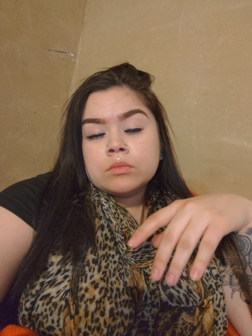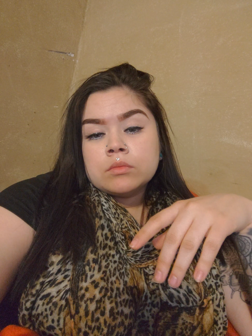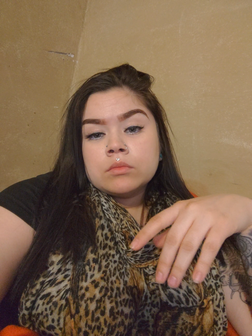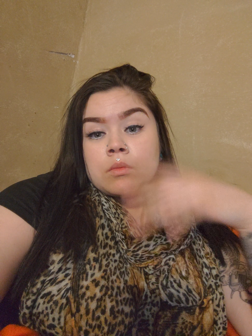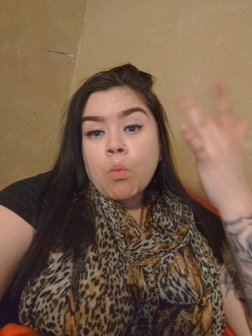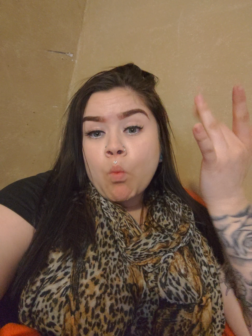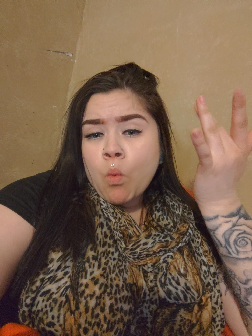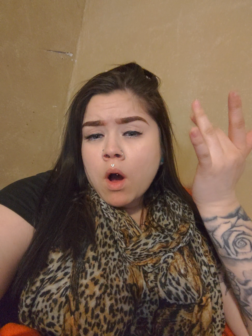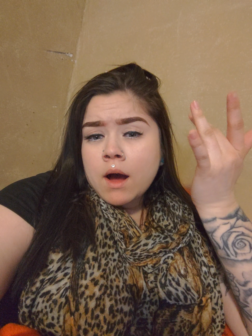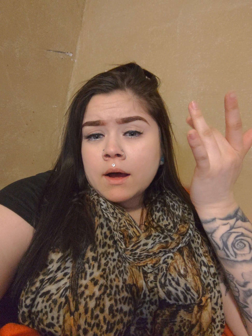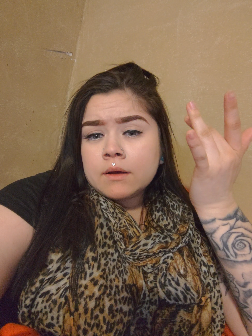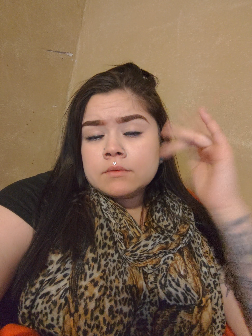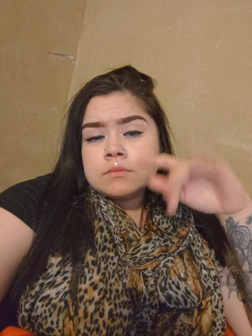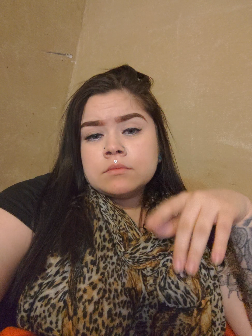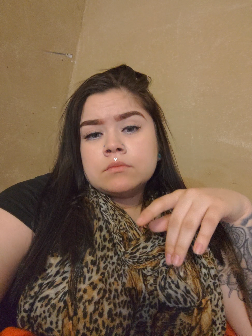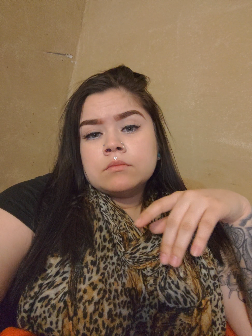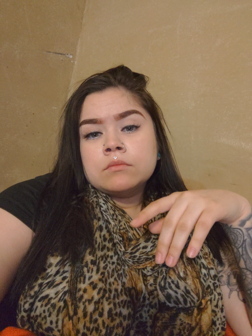why